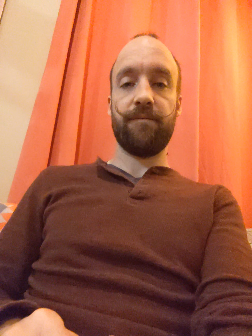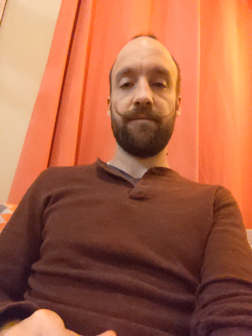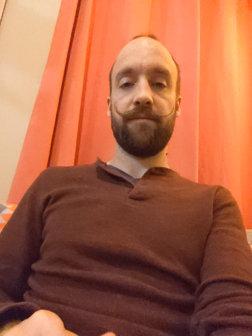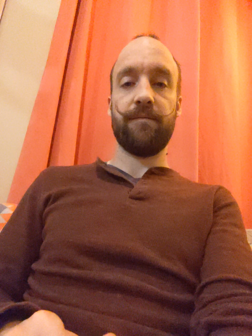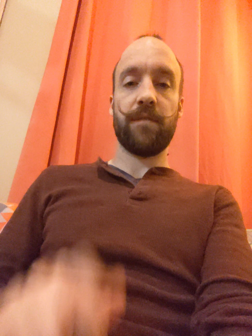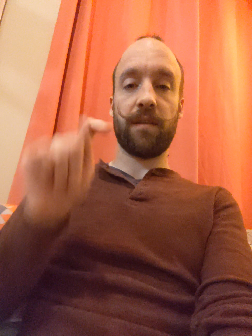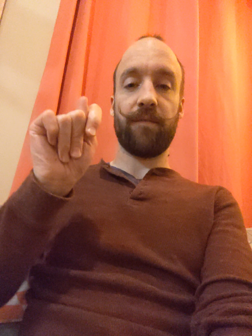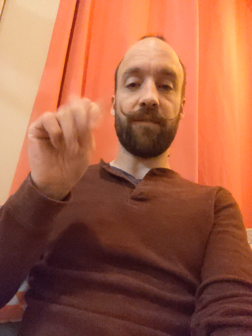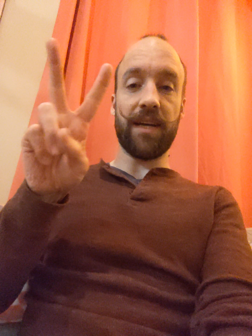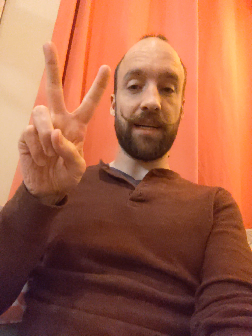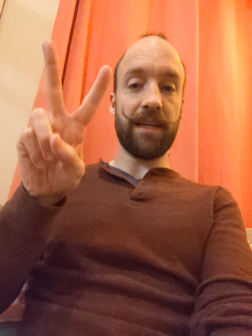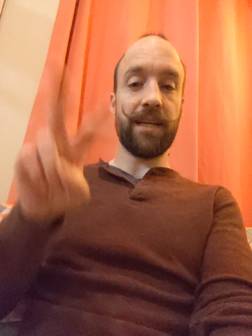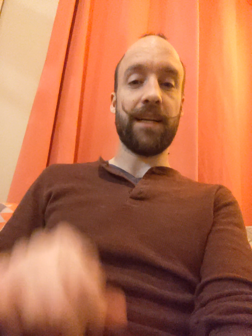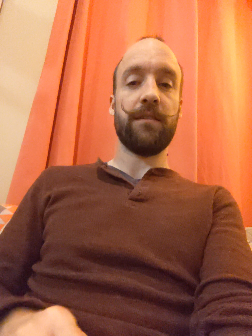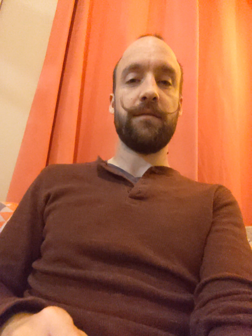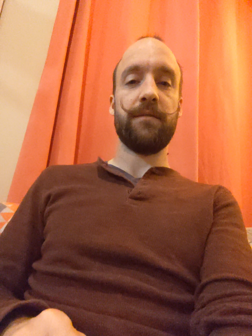TV